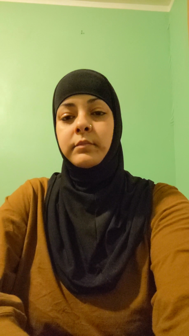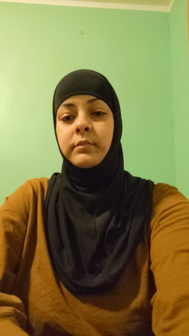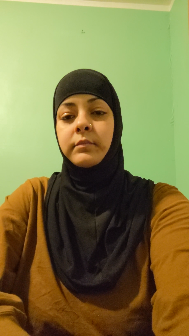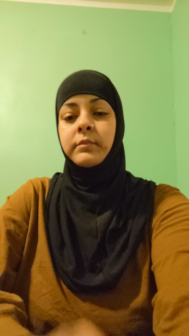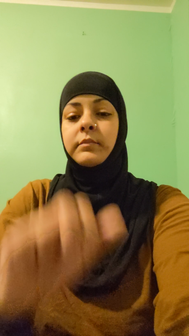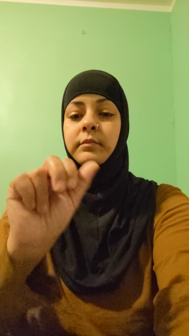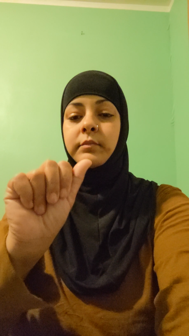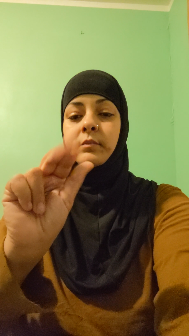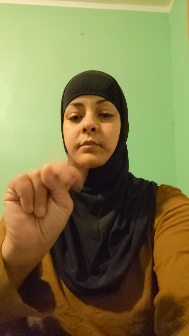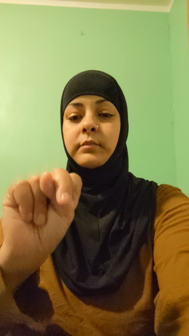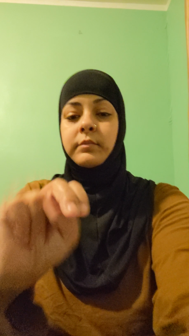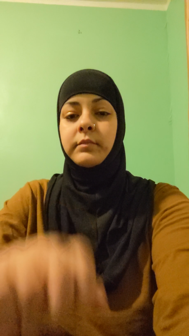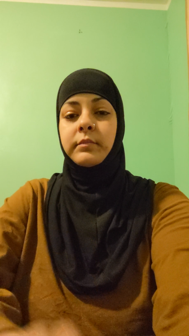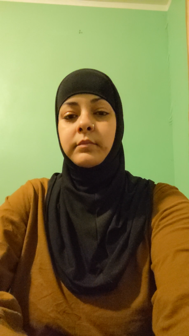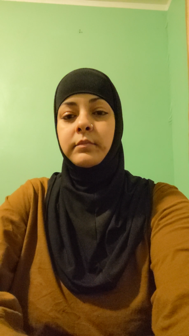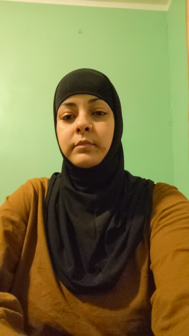an